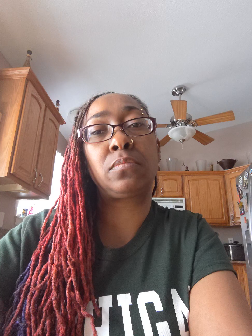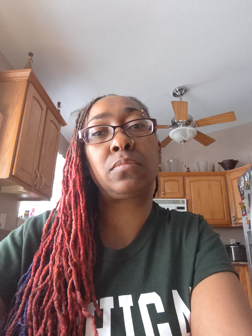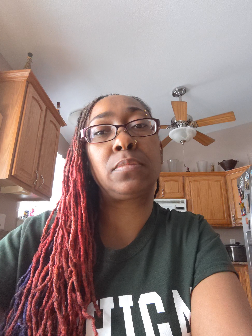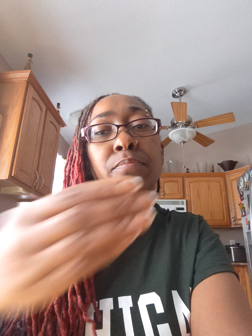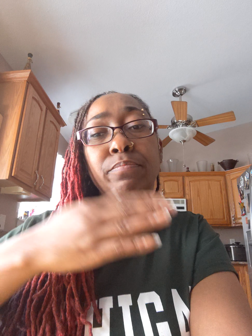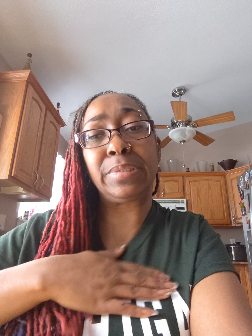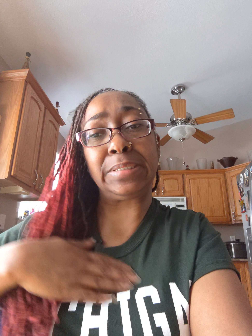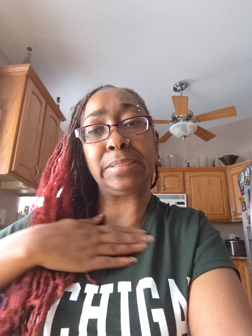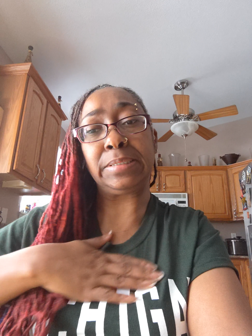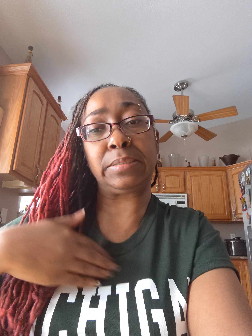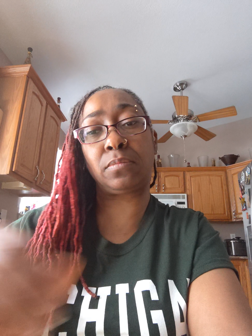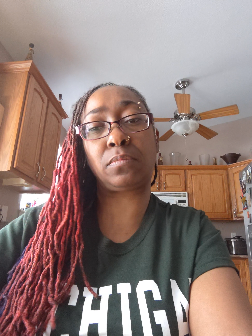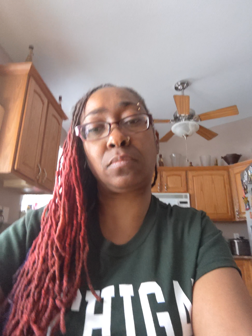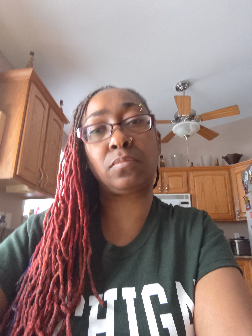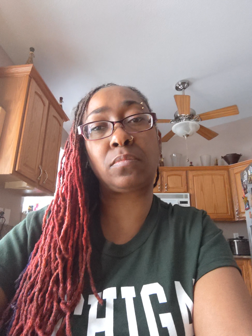please